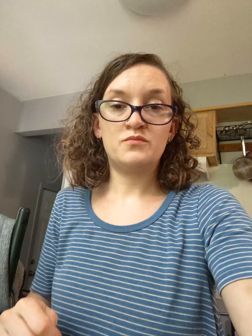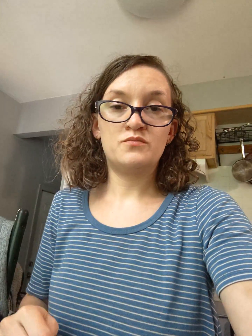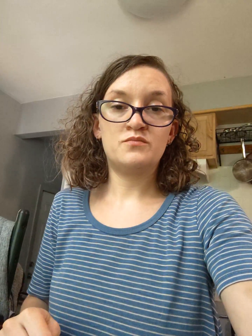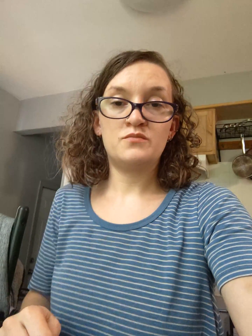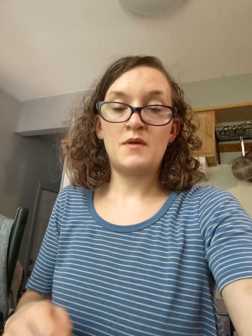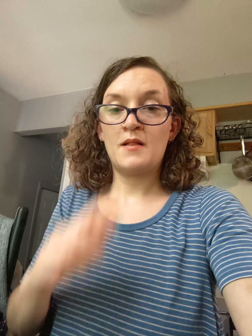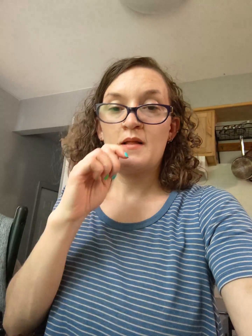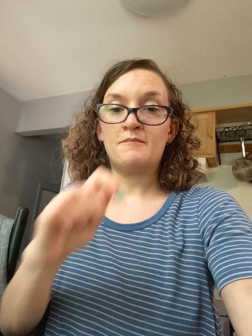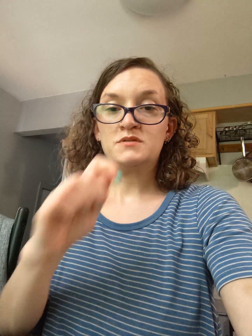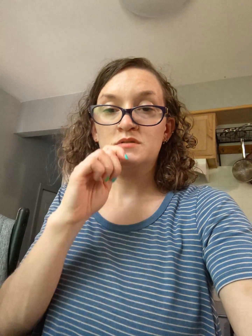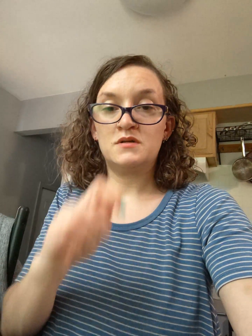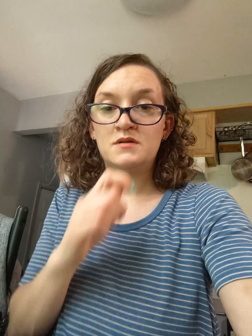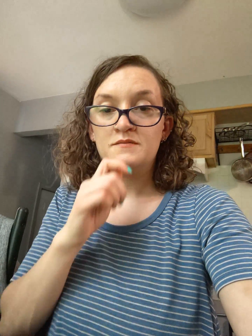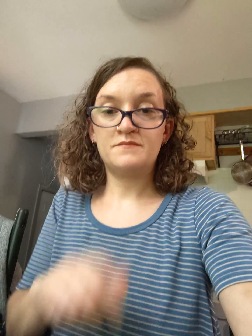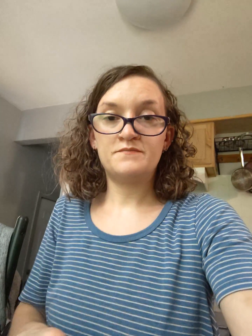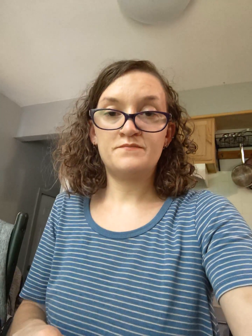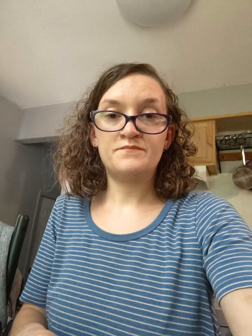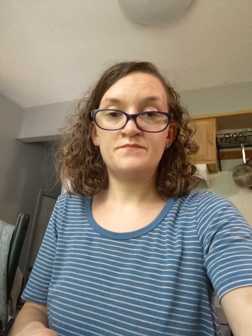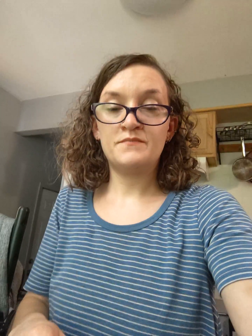popsicle